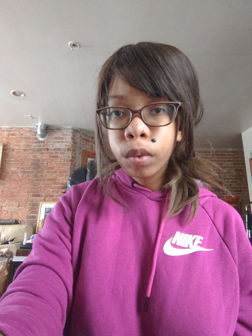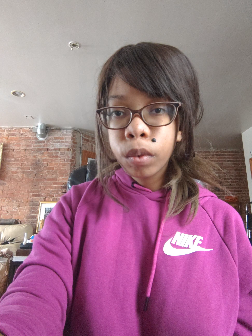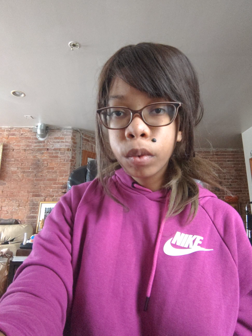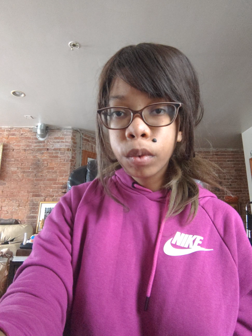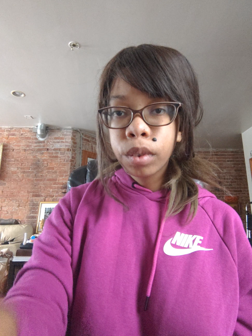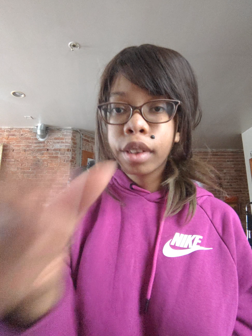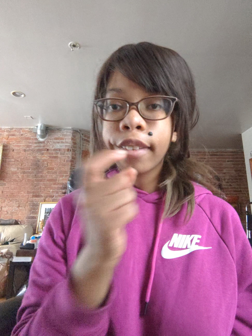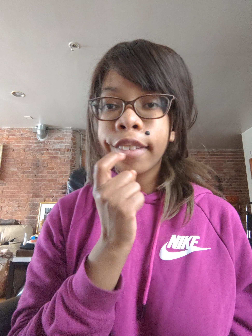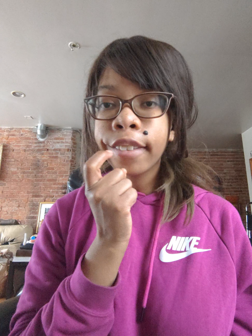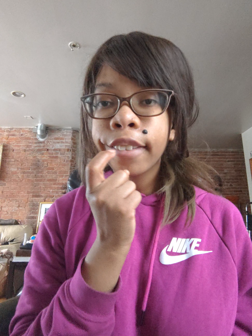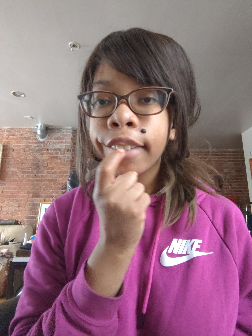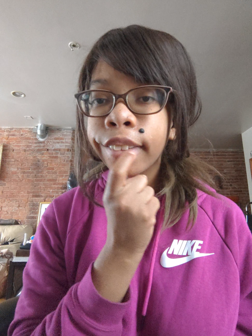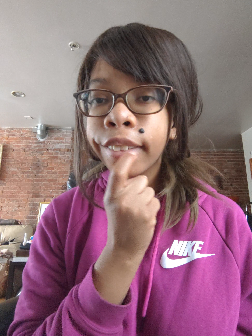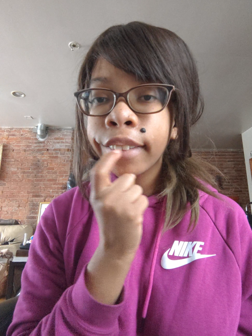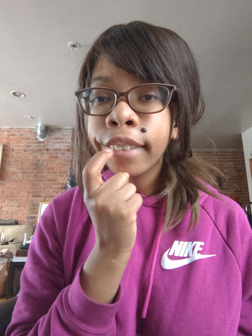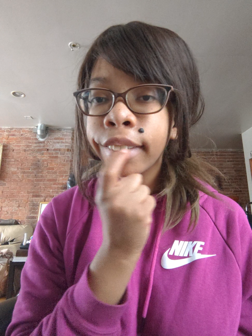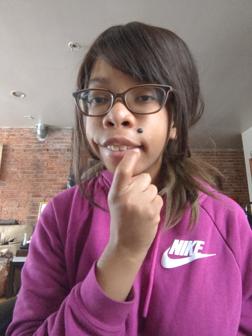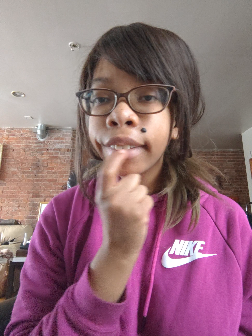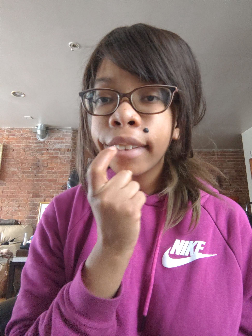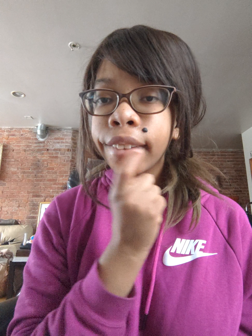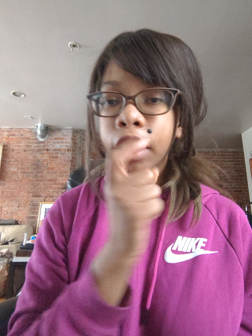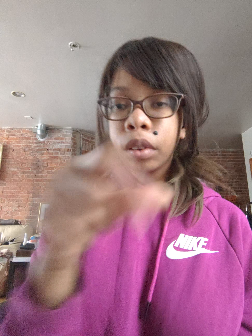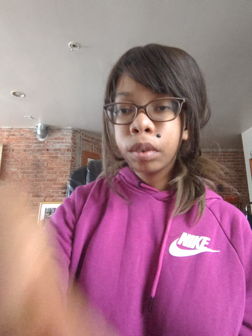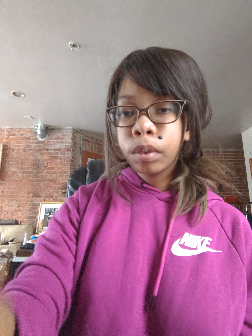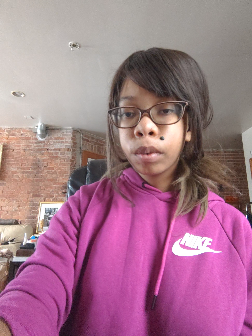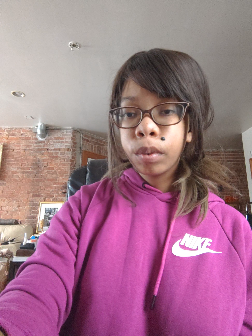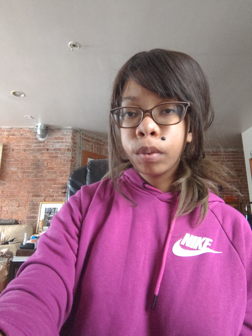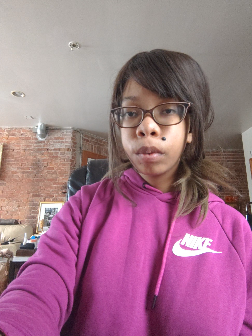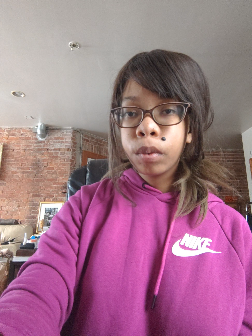tooth